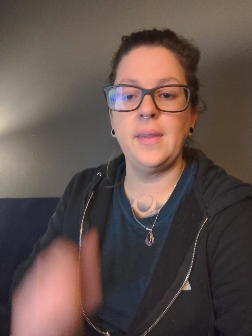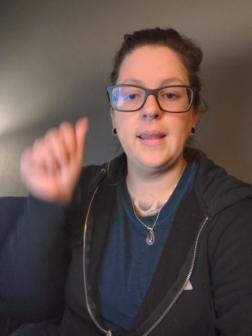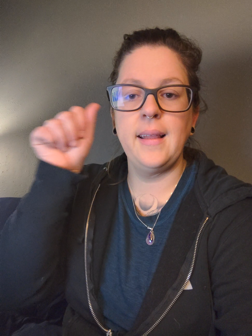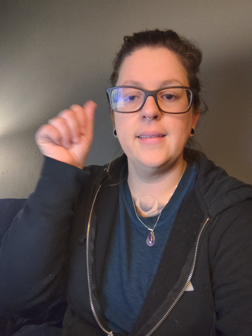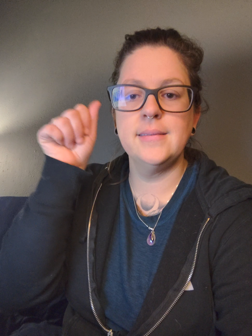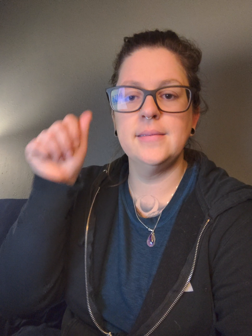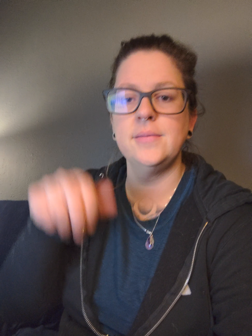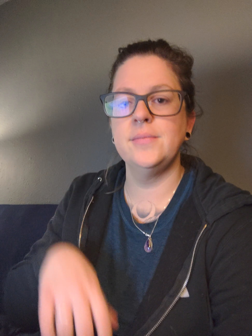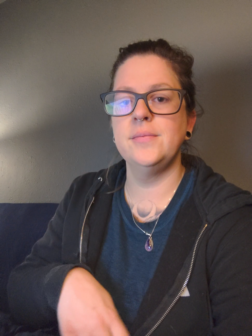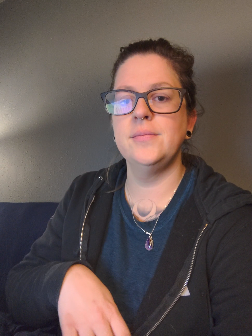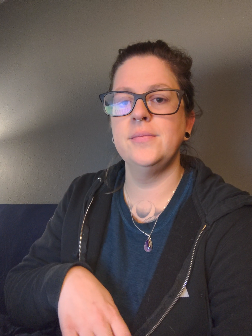aunt